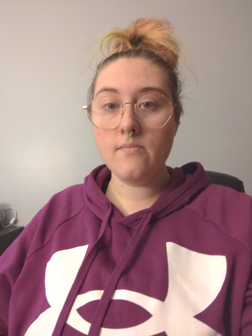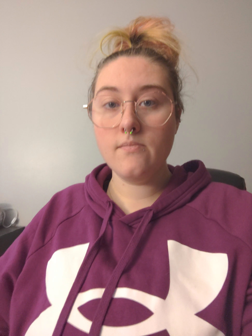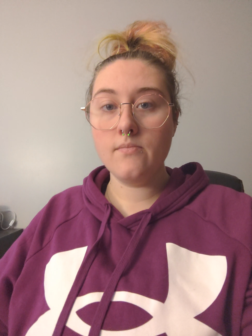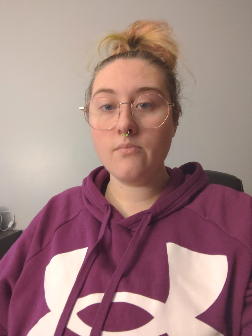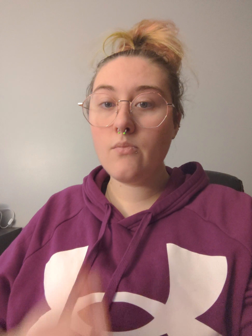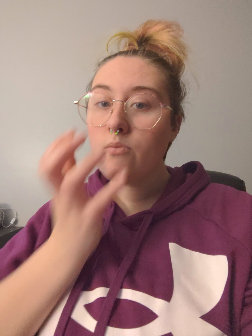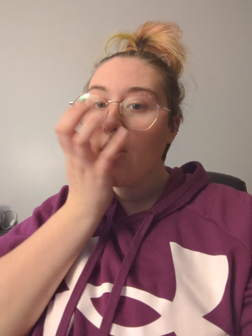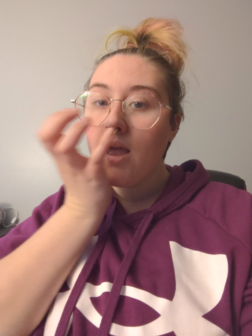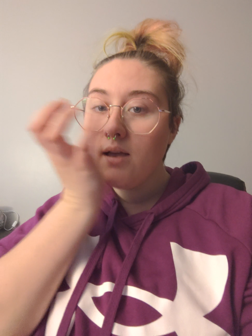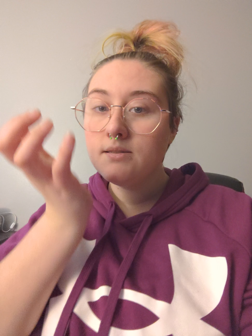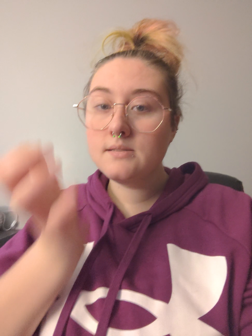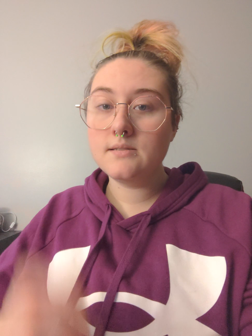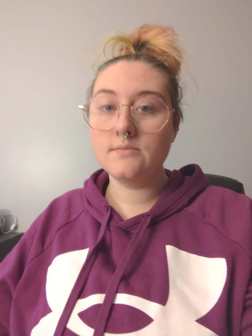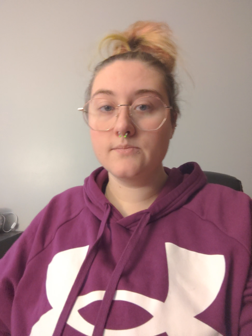grass